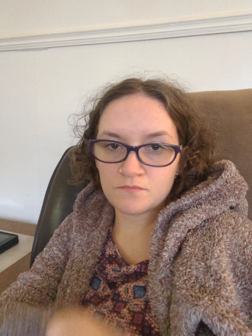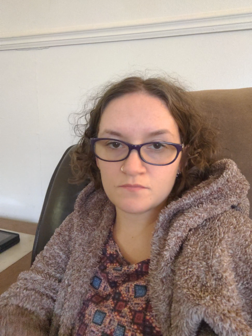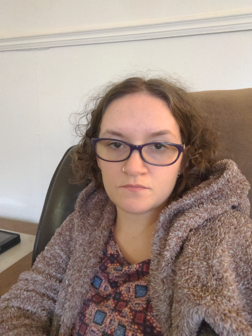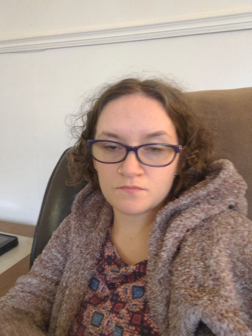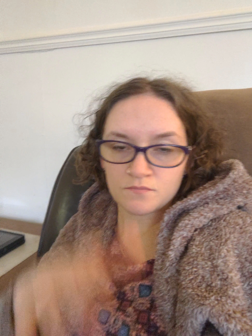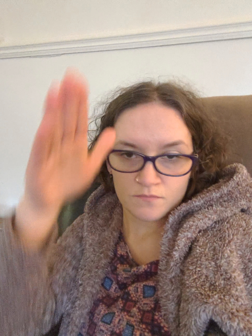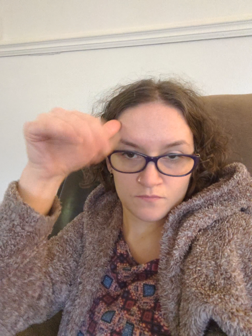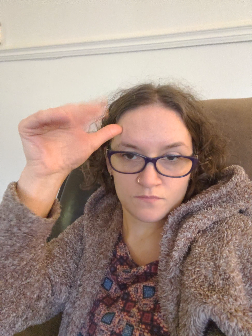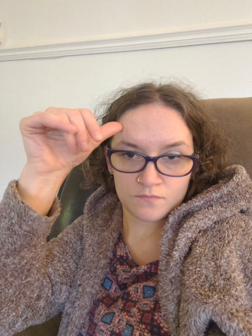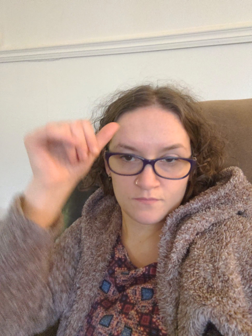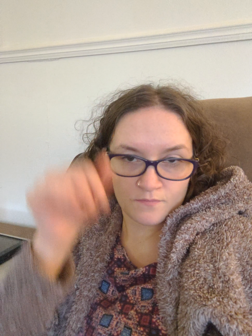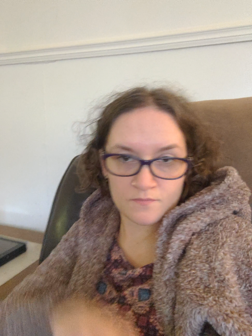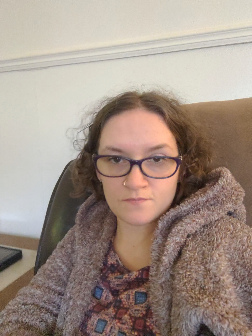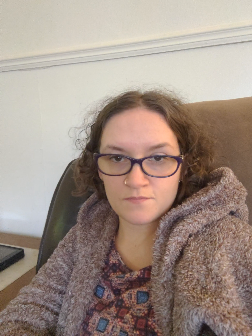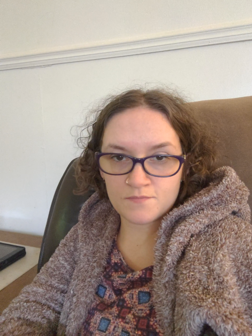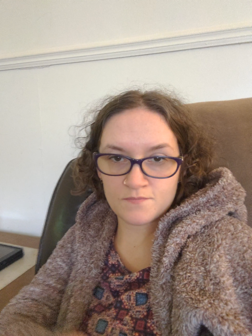donkey